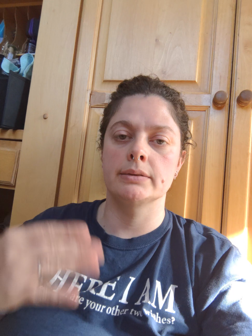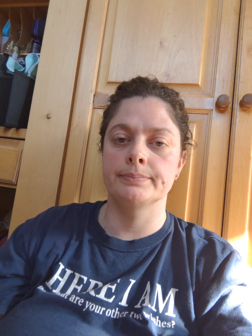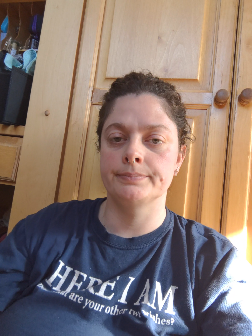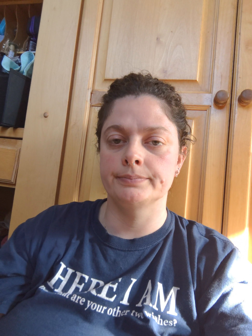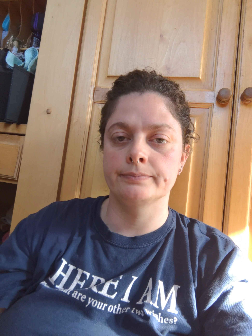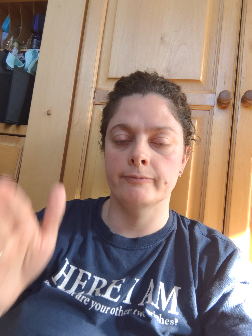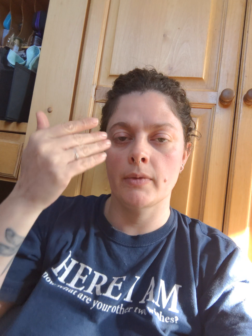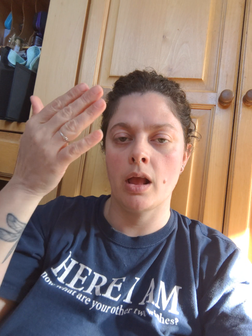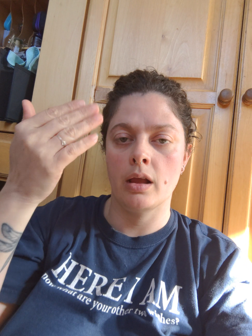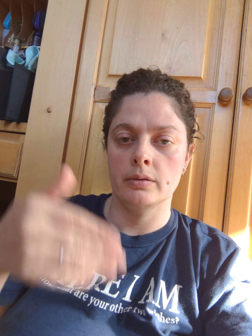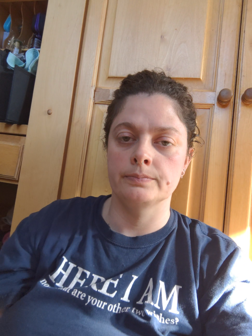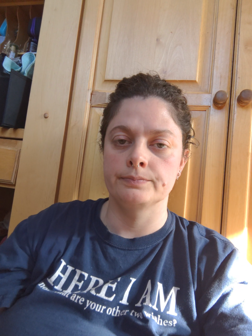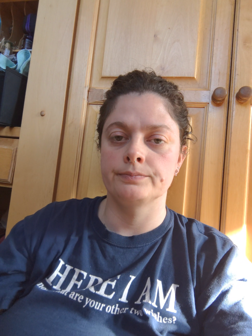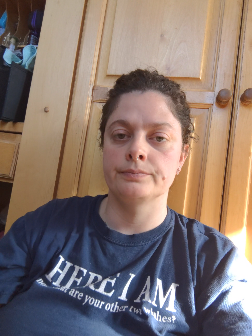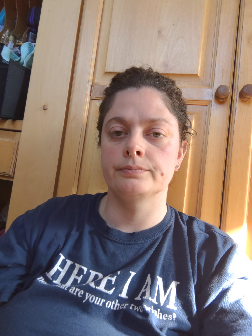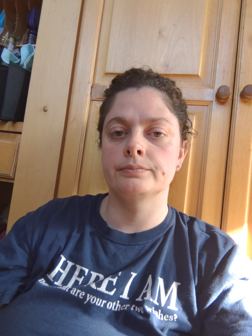flag